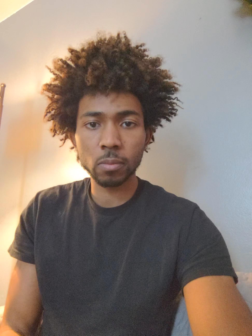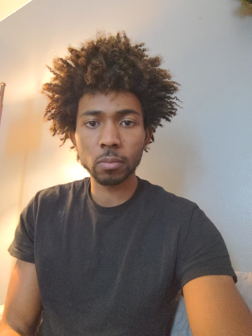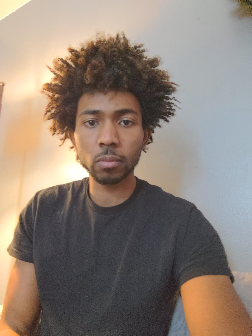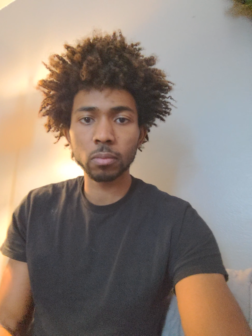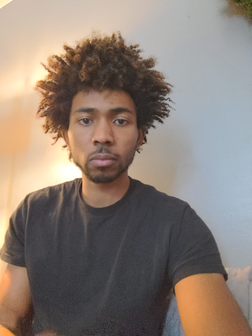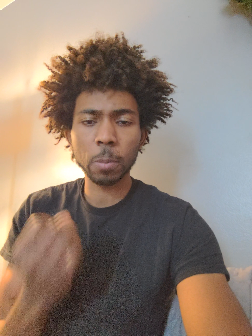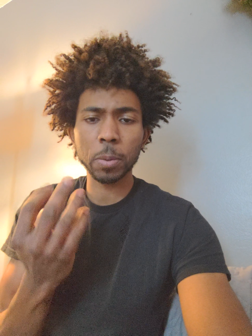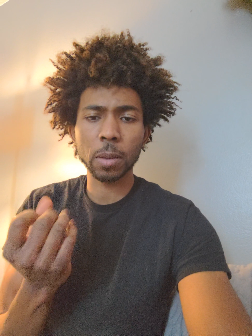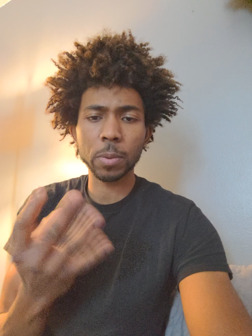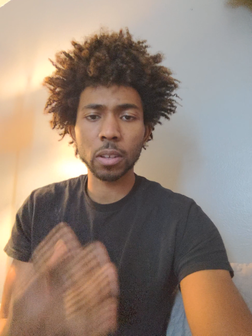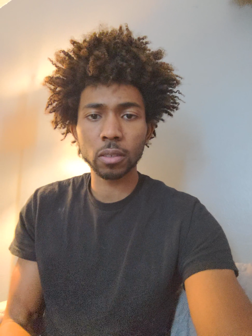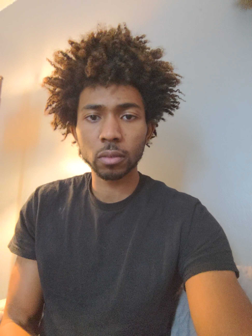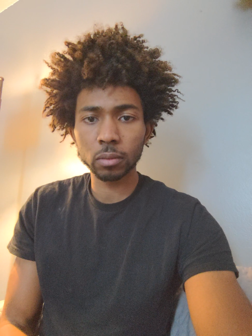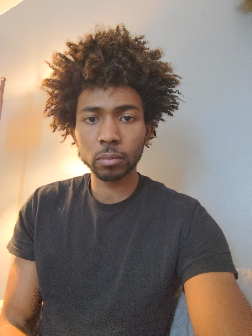many